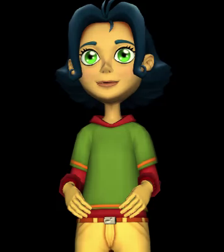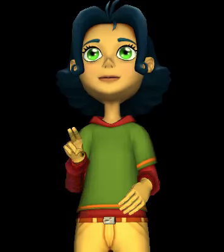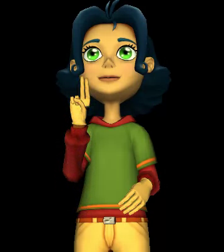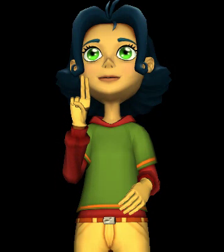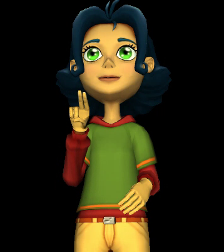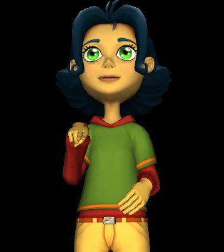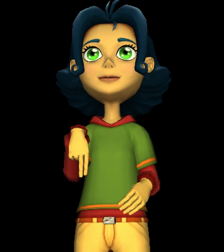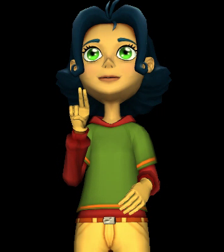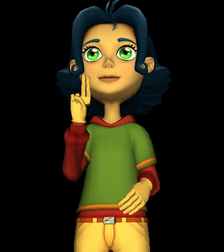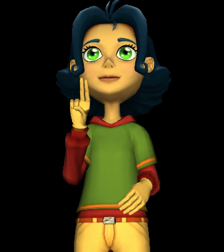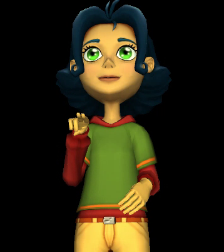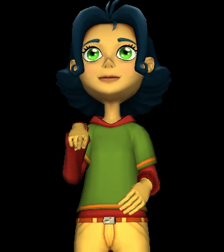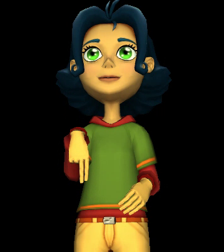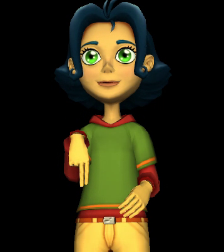يرسم